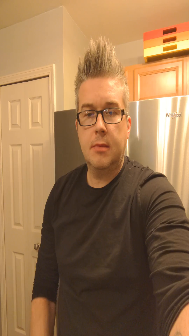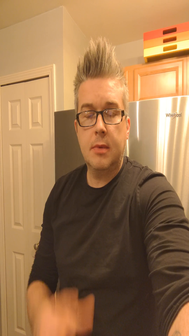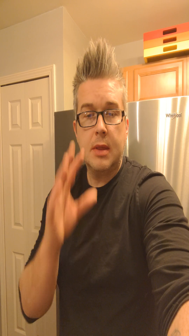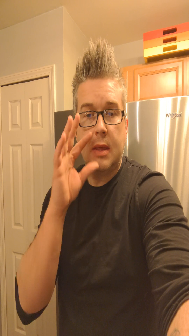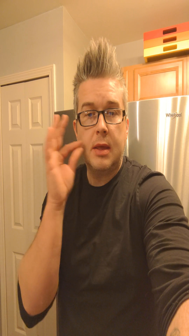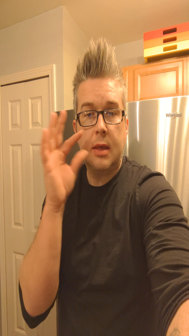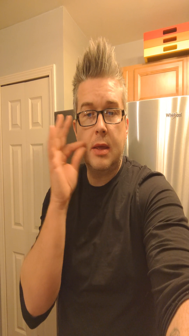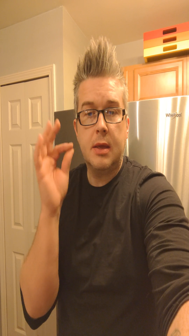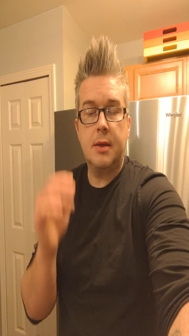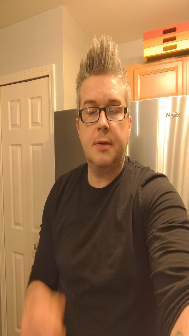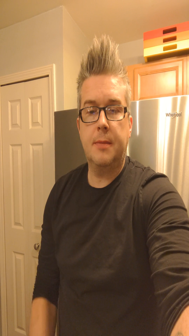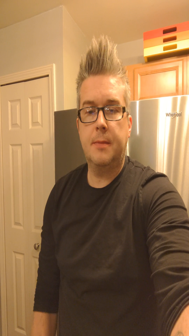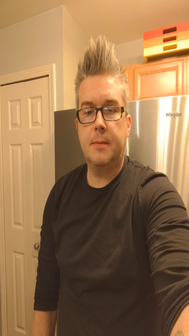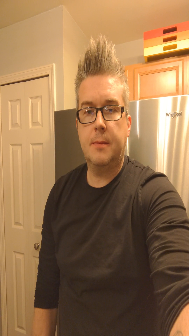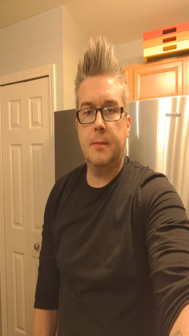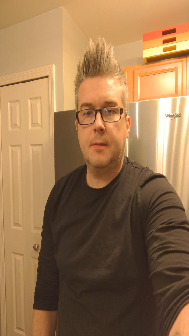cat